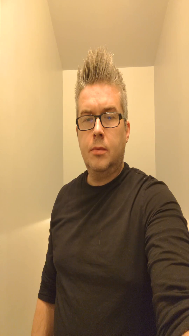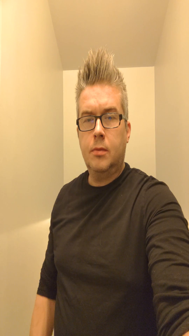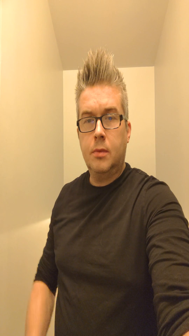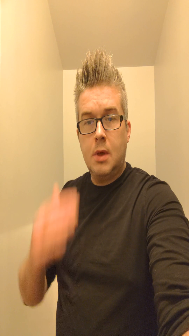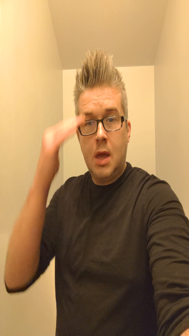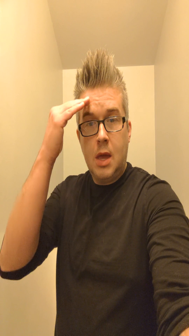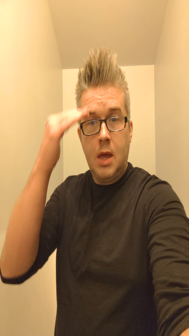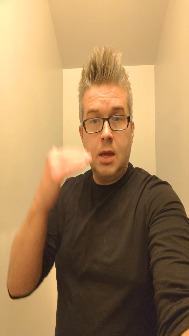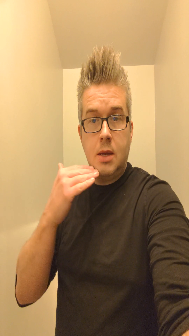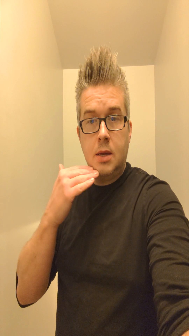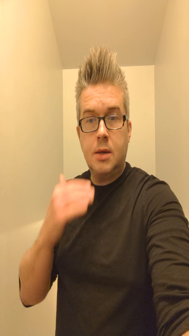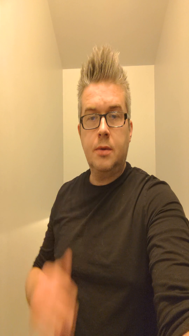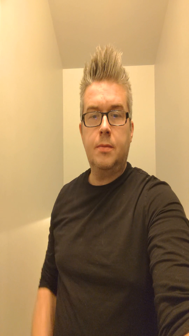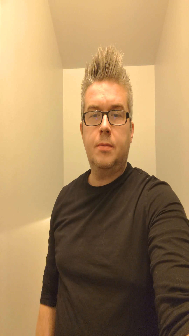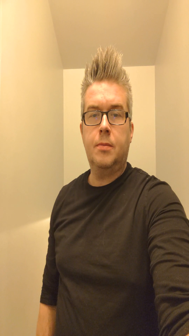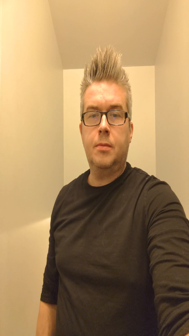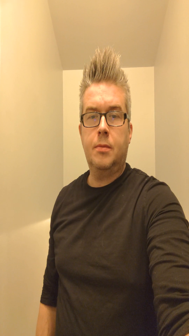head